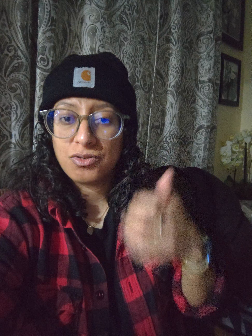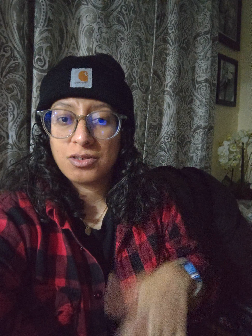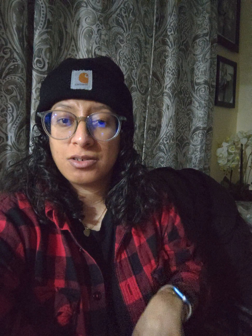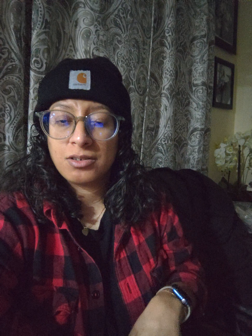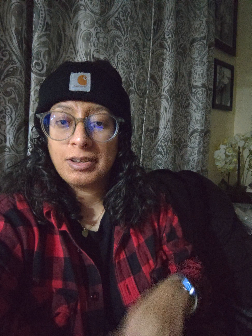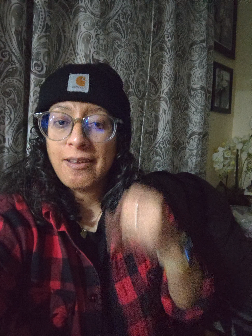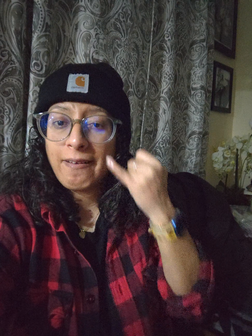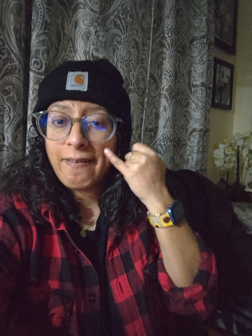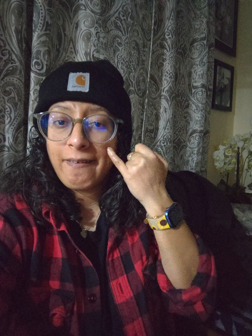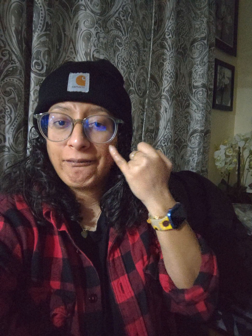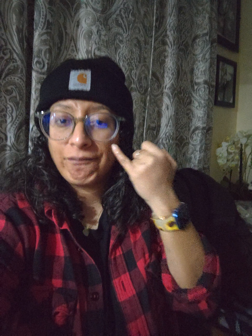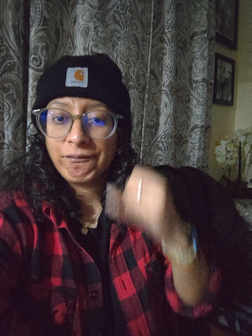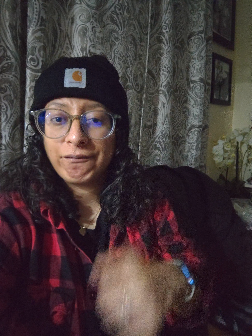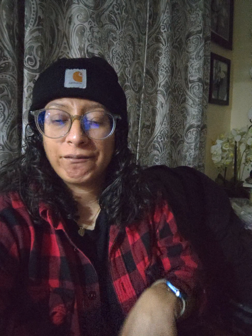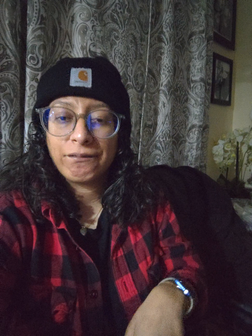if